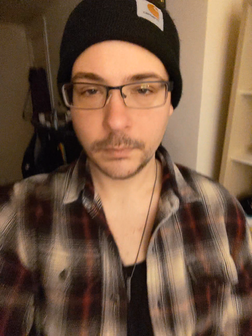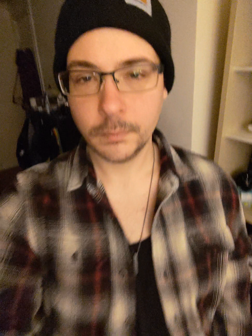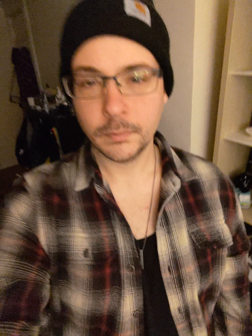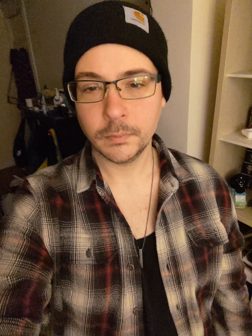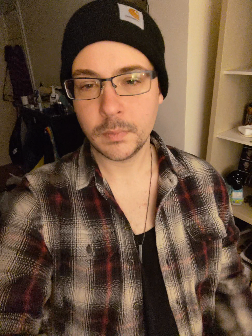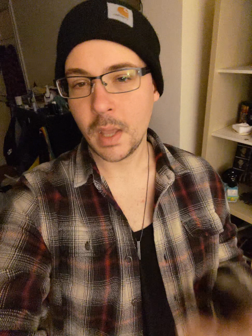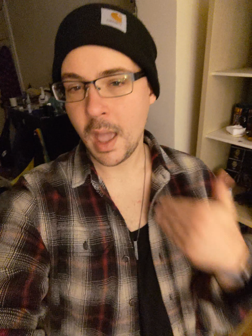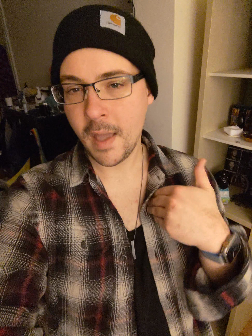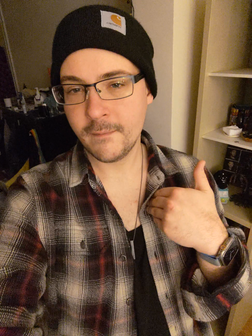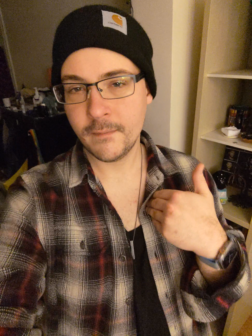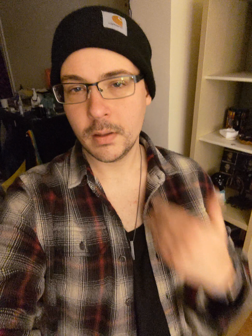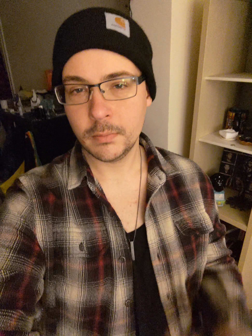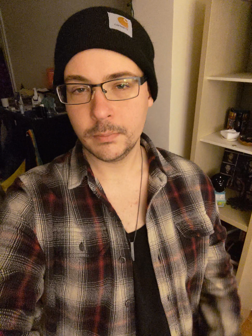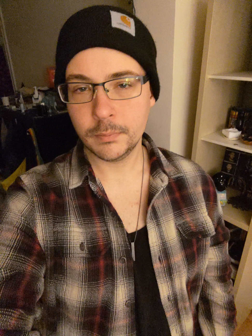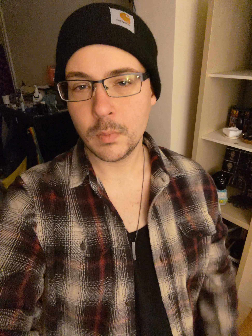have